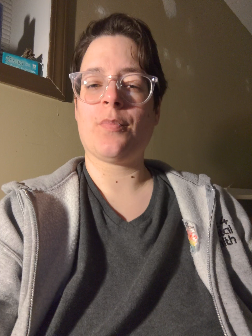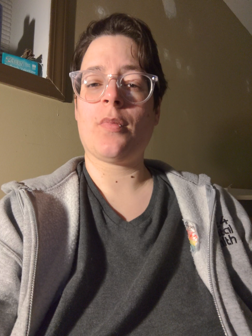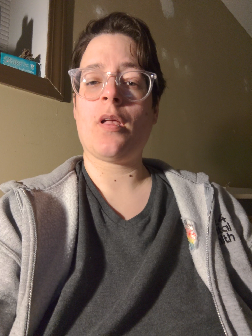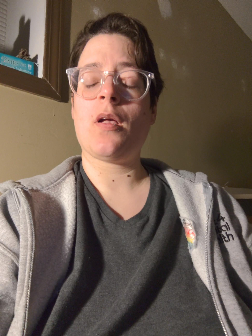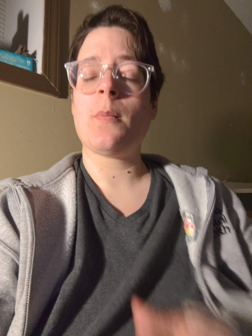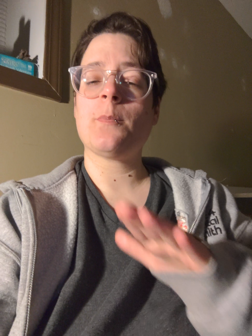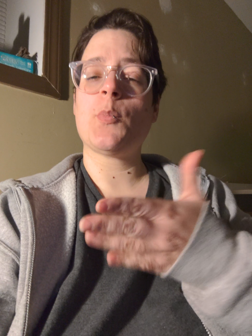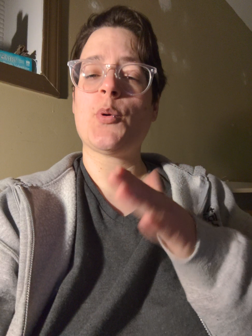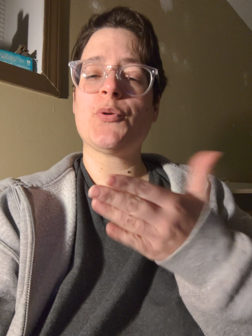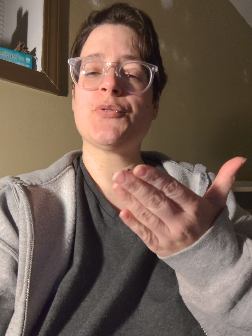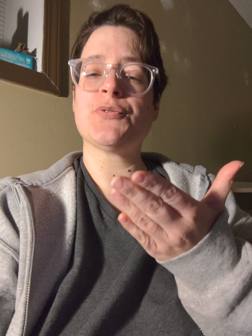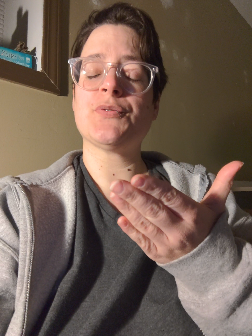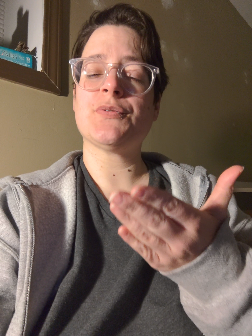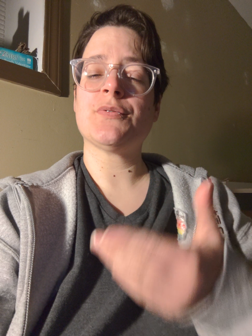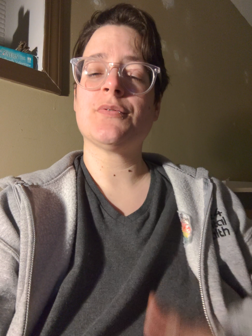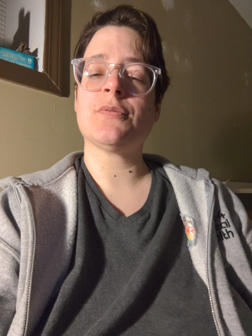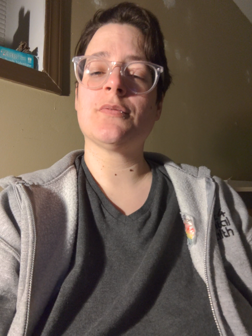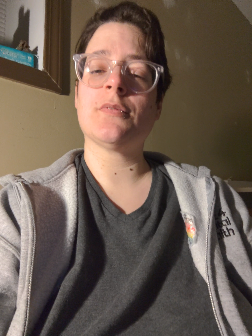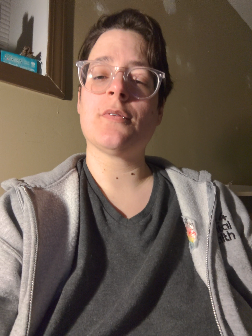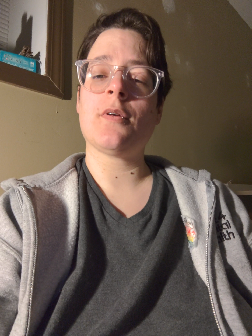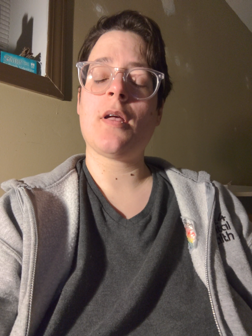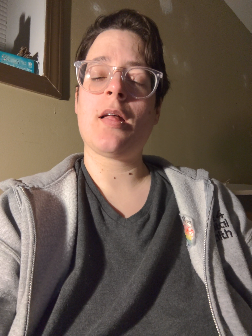book